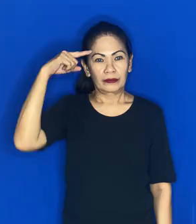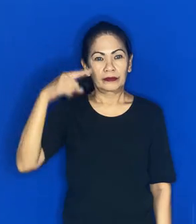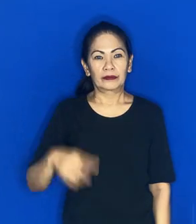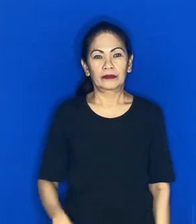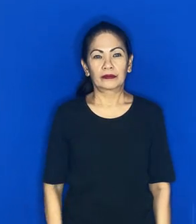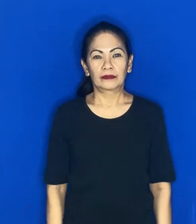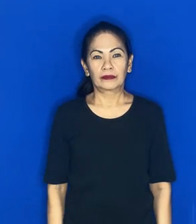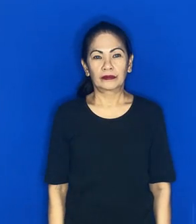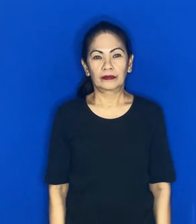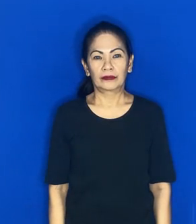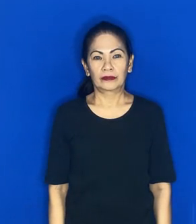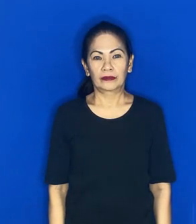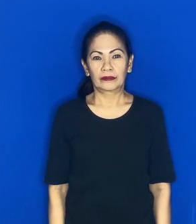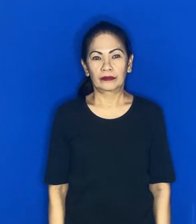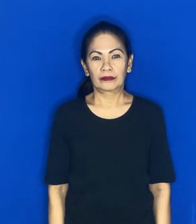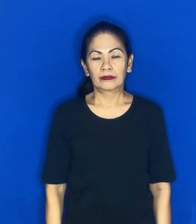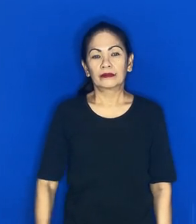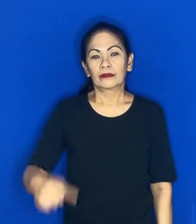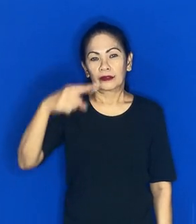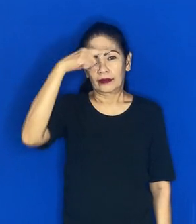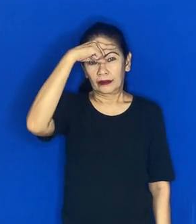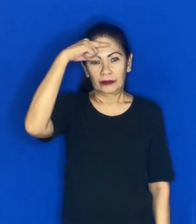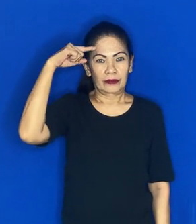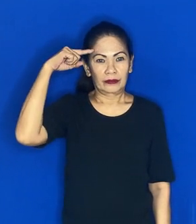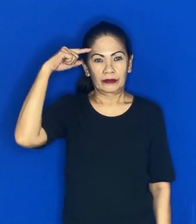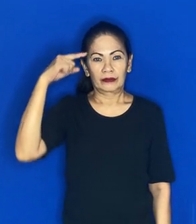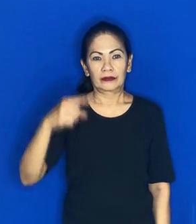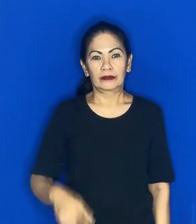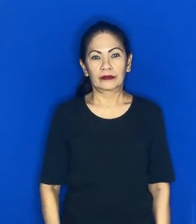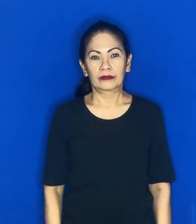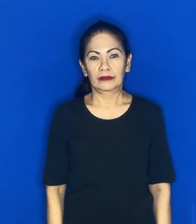black